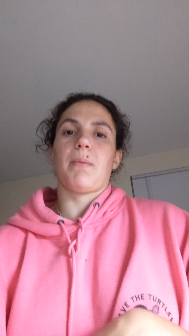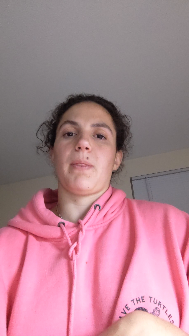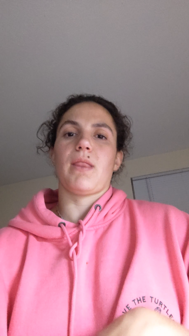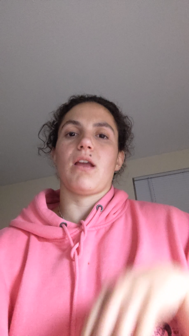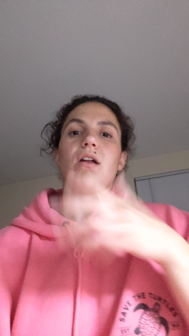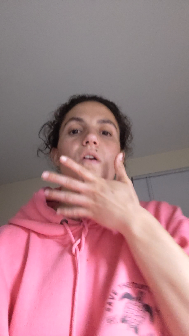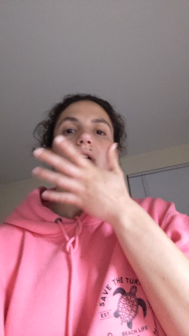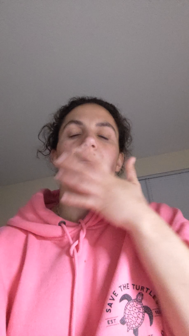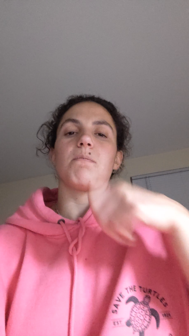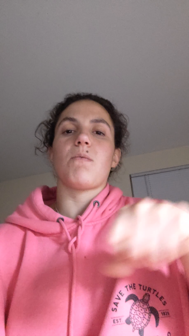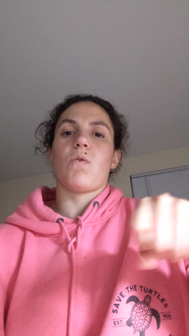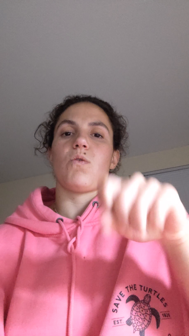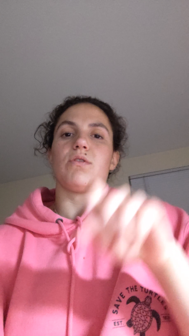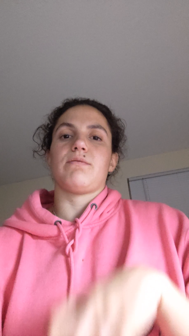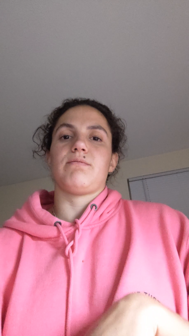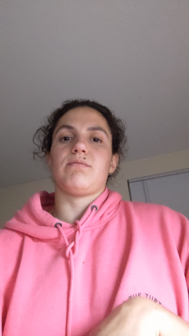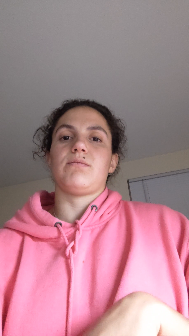lawn mower